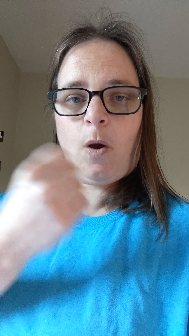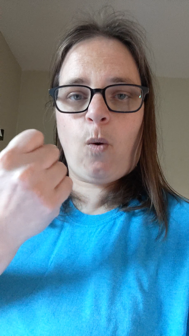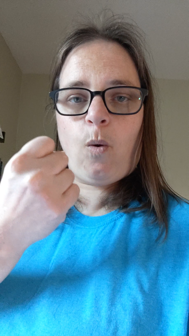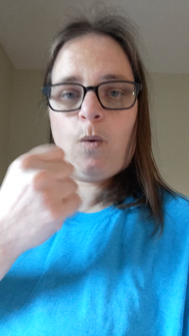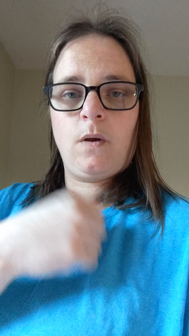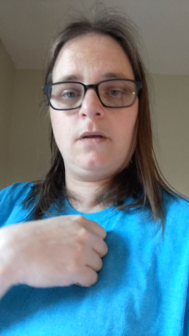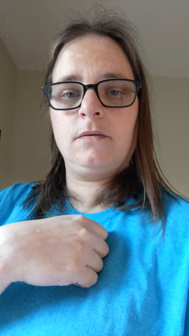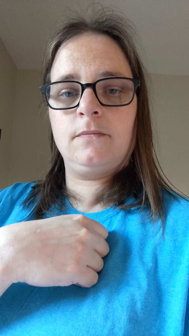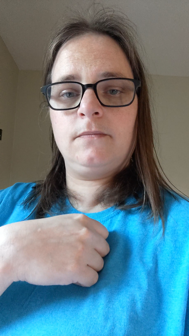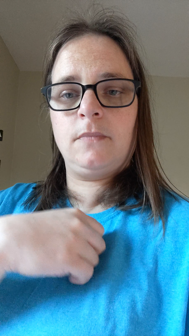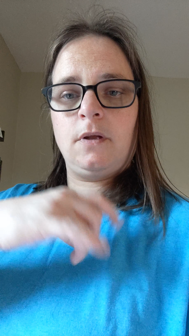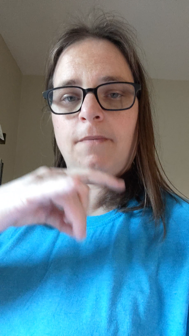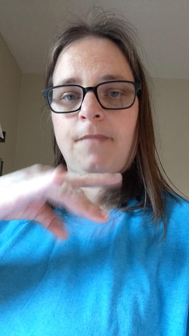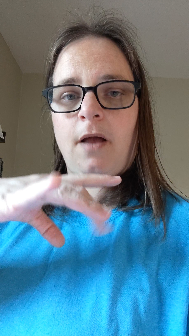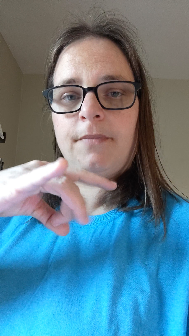pumpkin